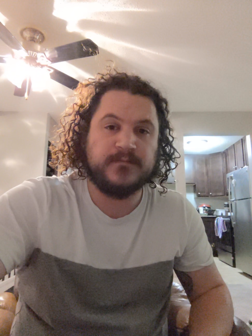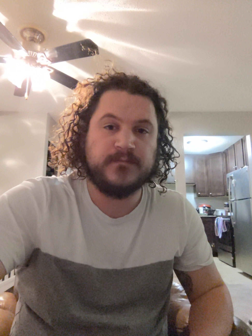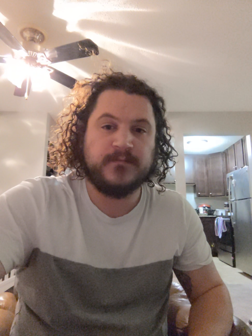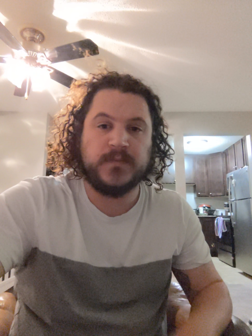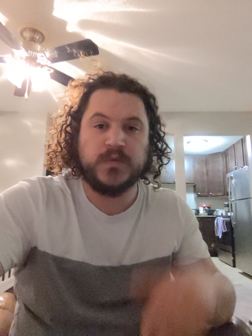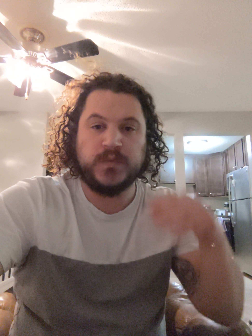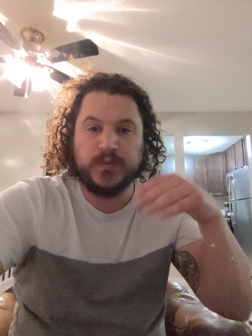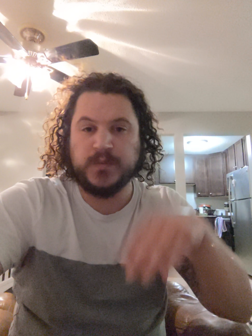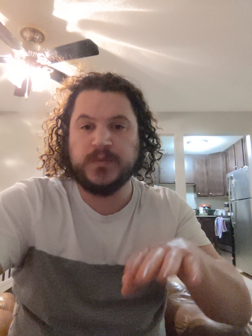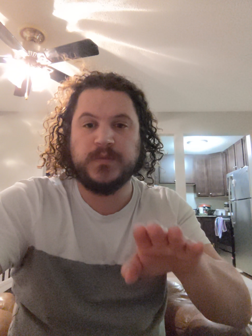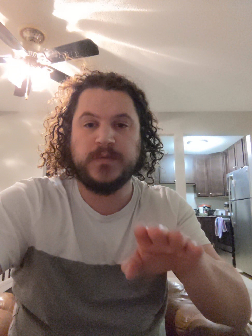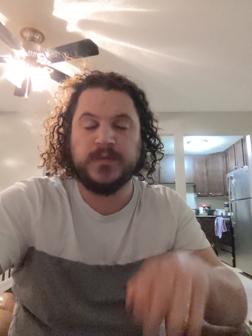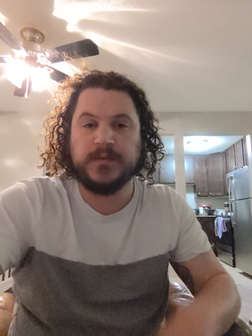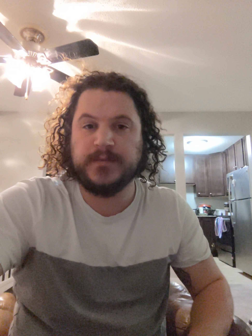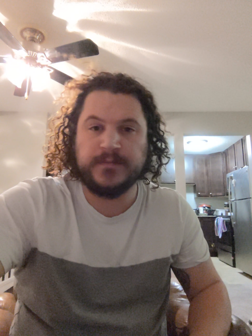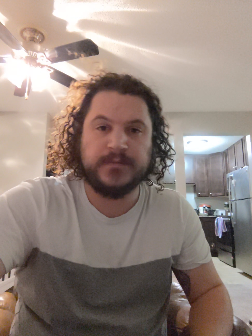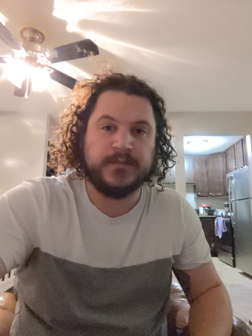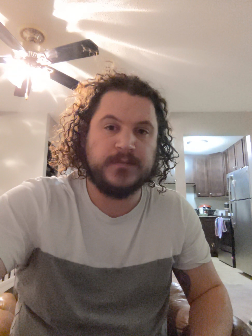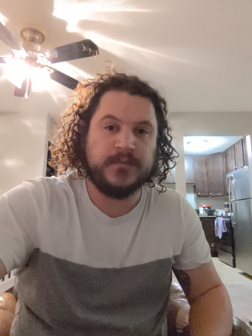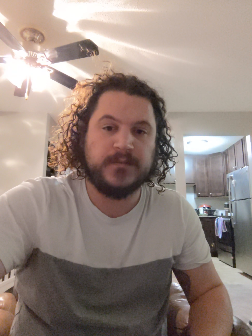into